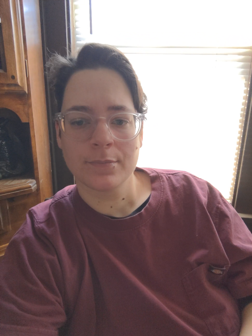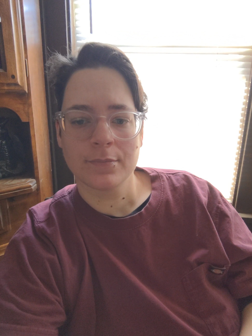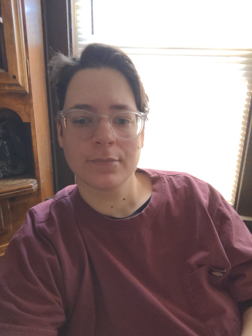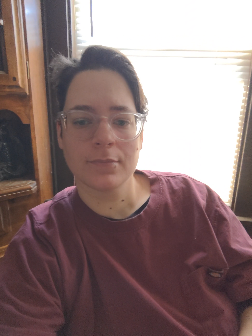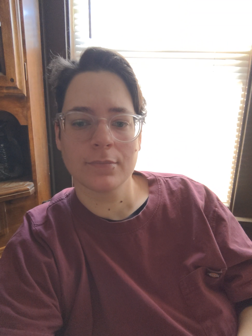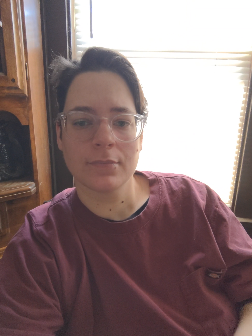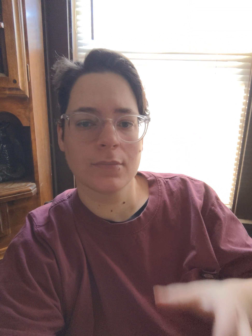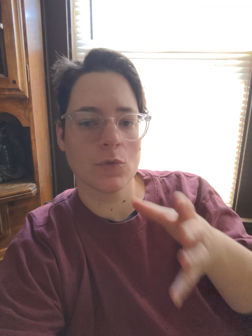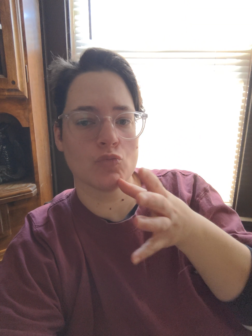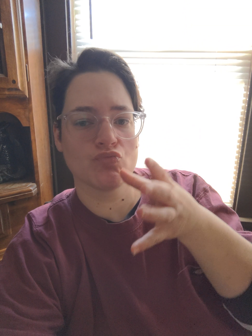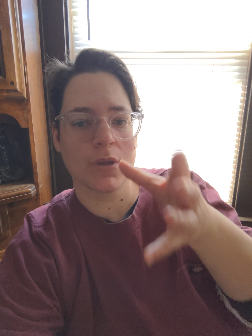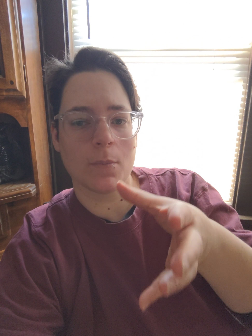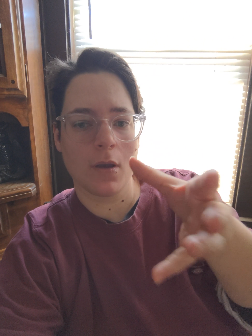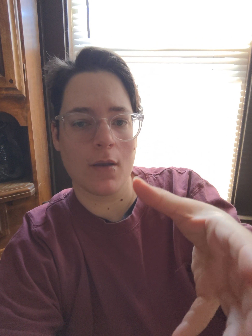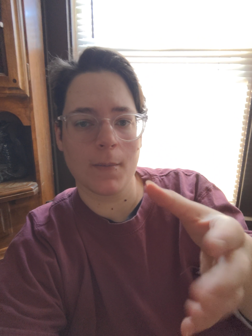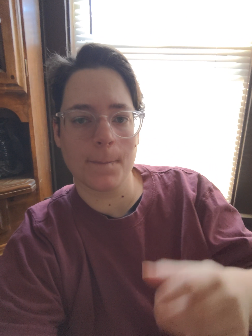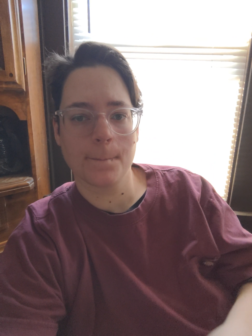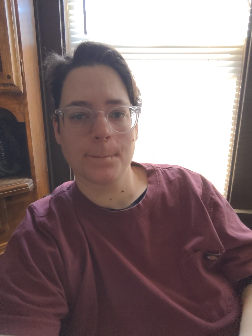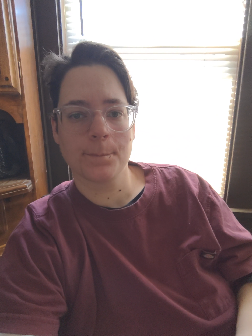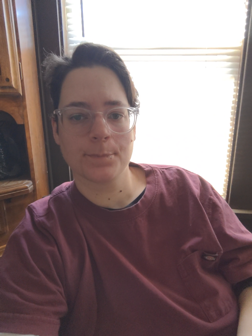grandma